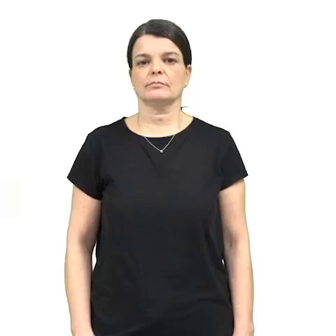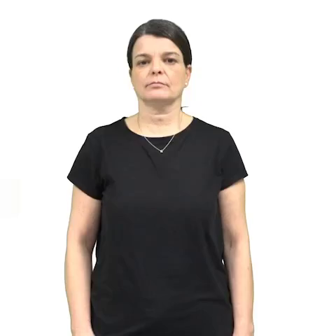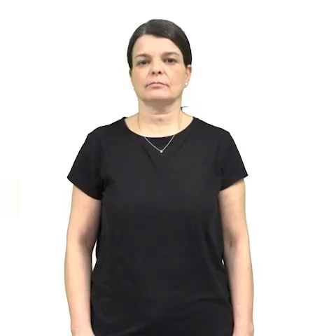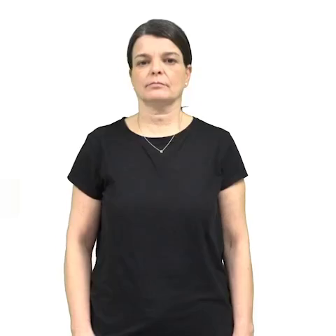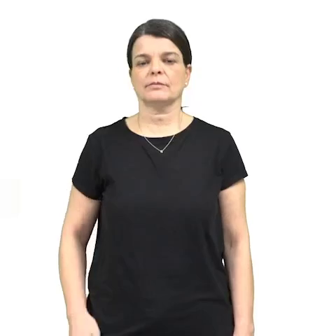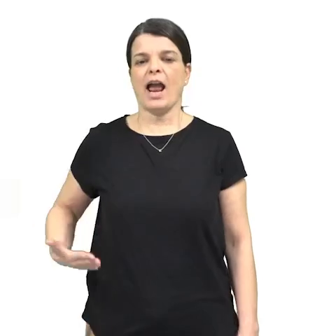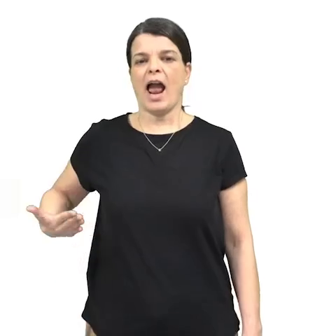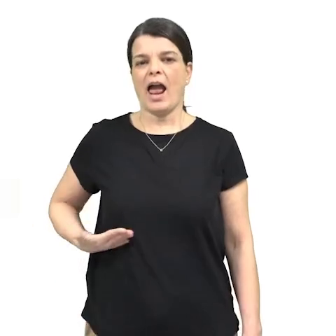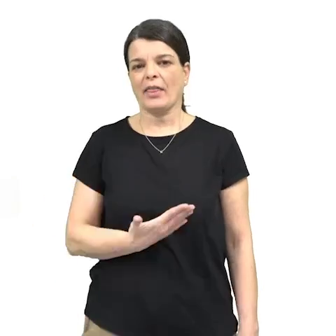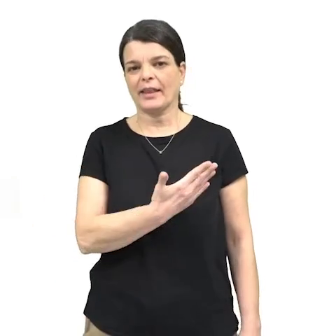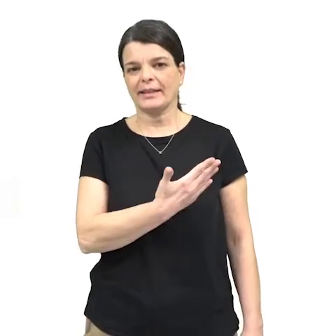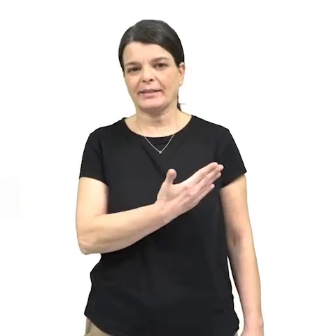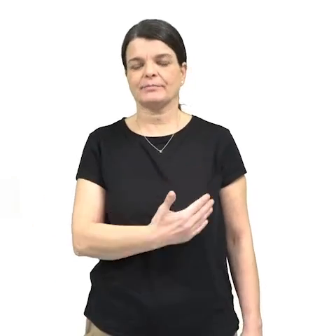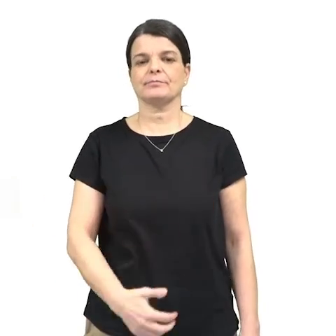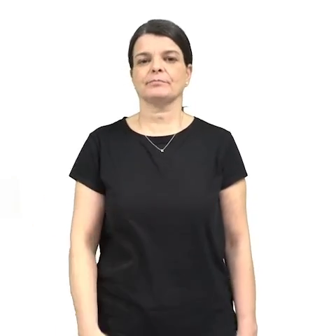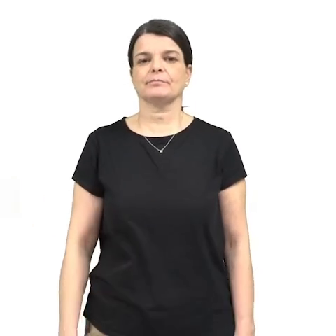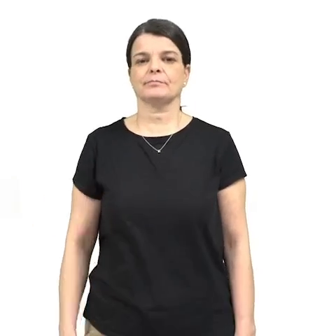accidente